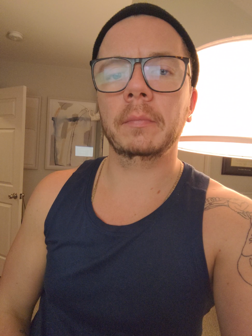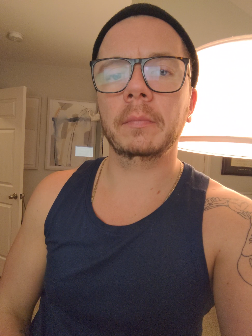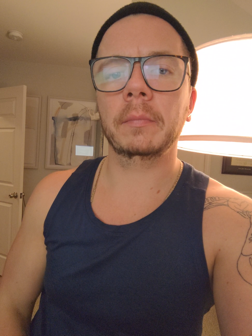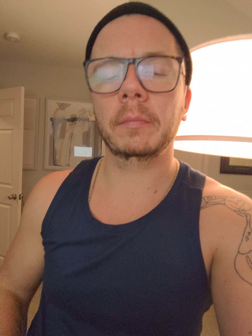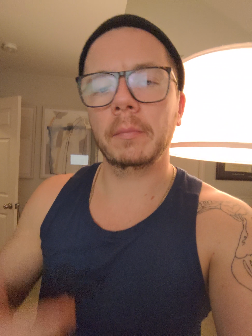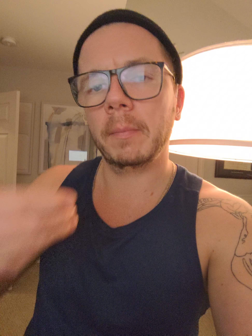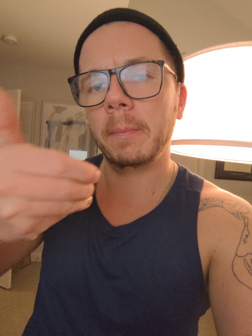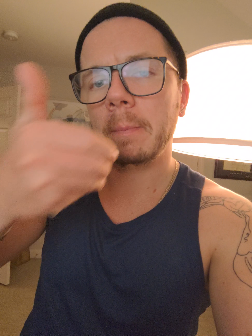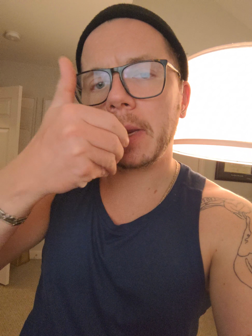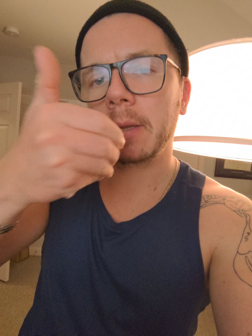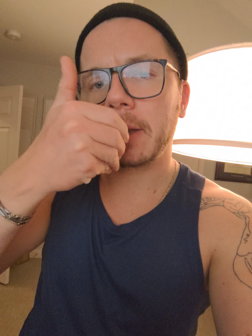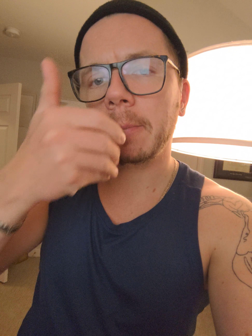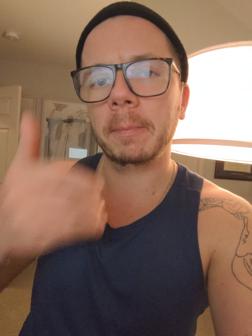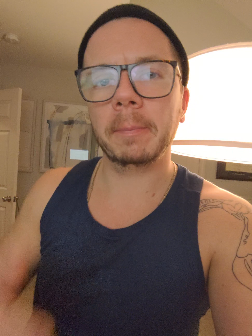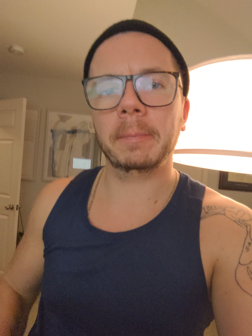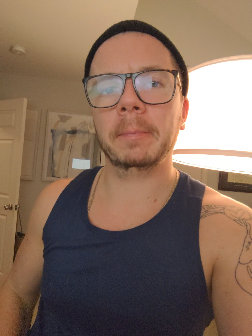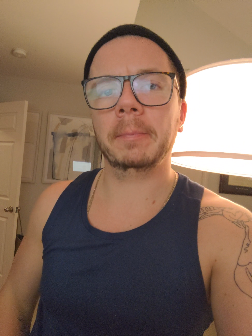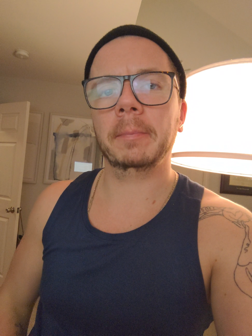pizza